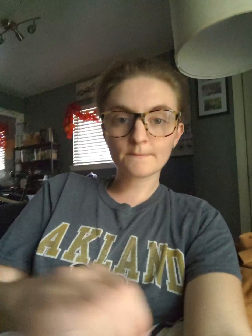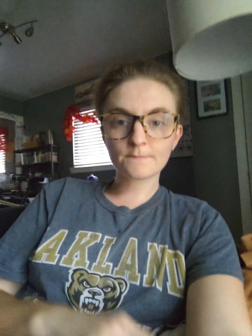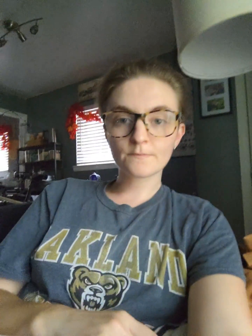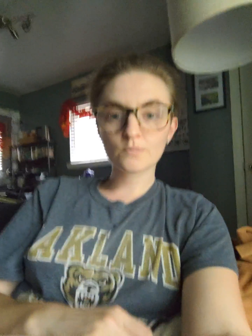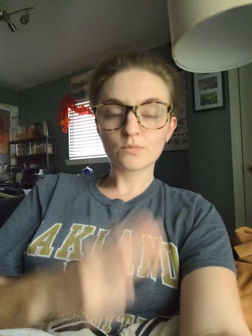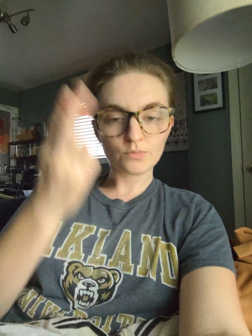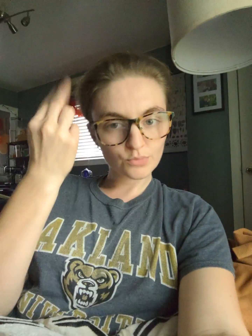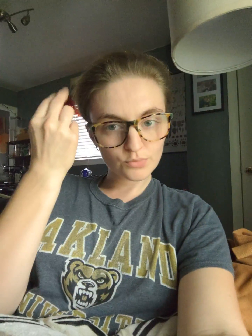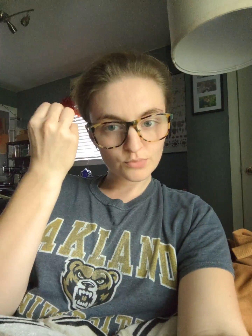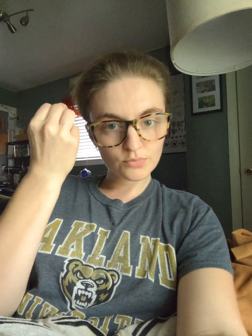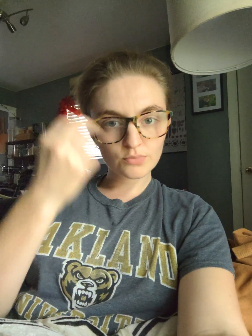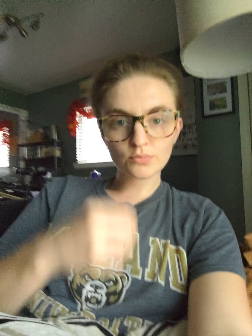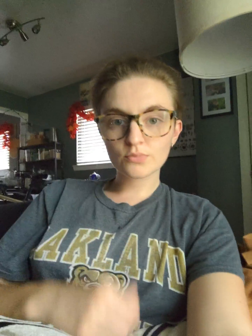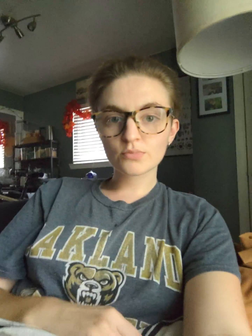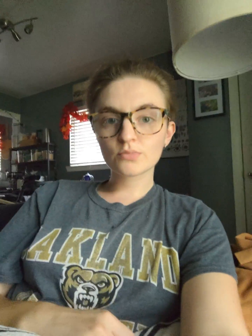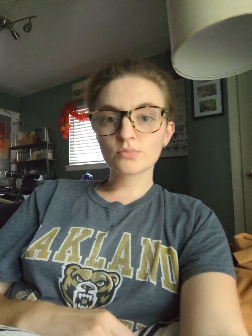rabbit